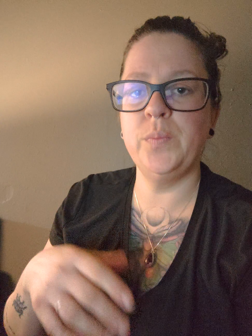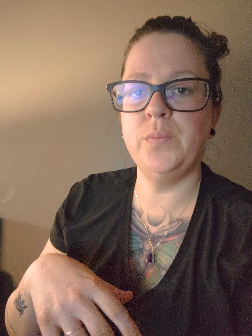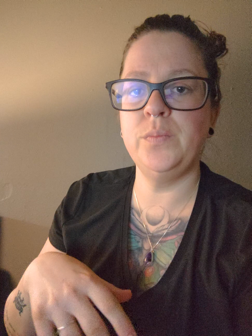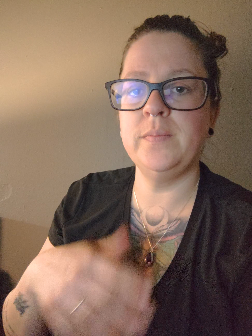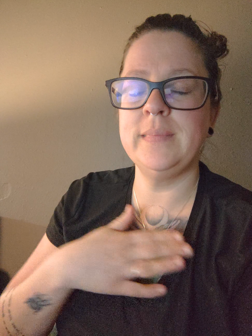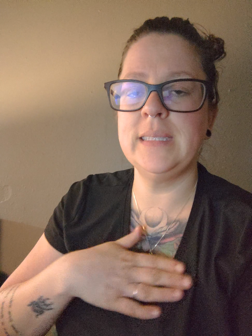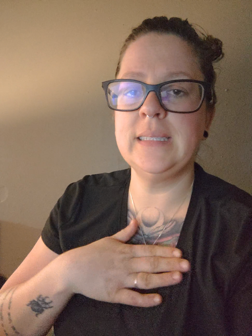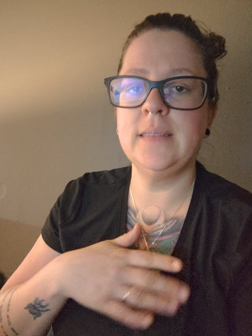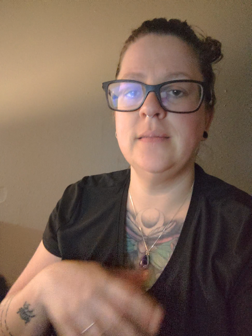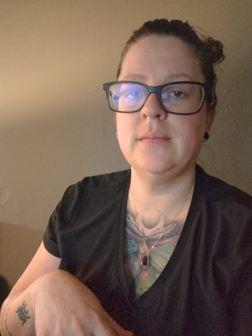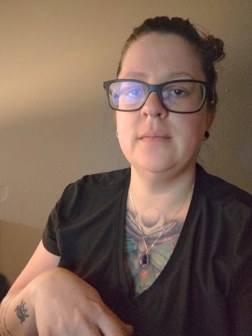please